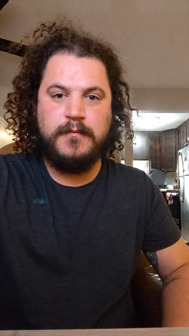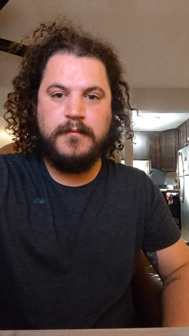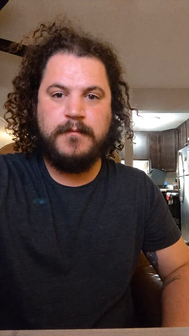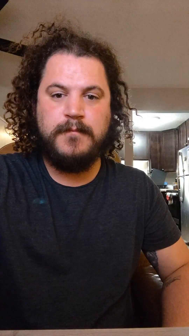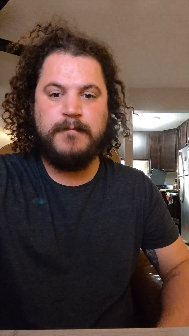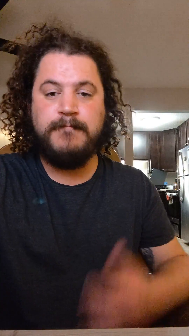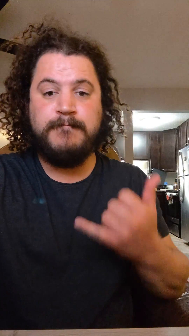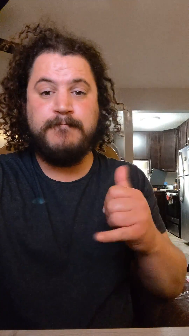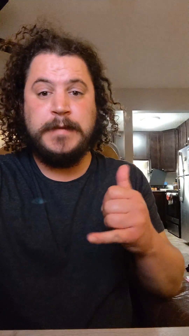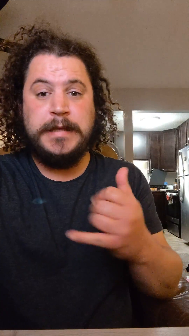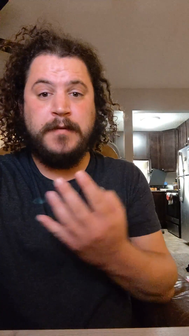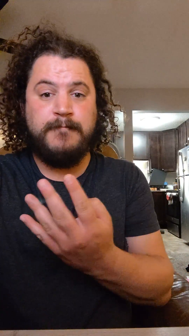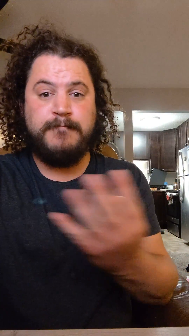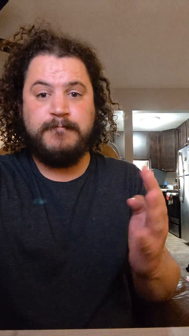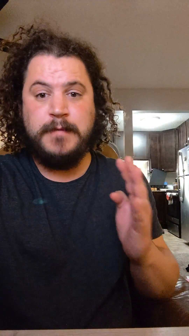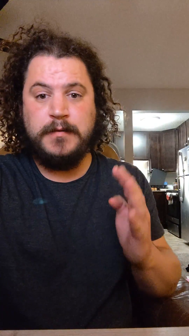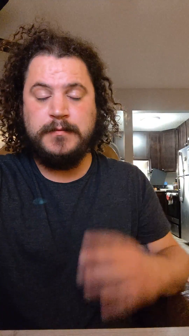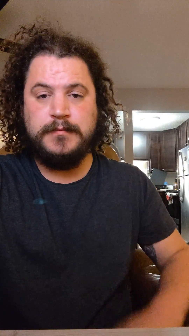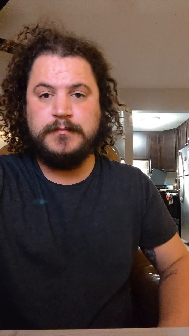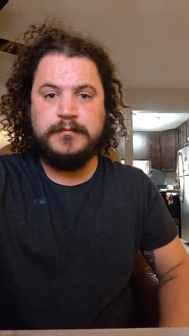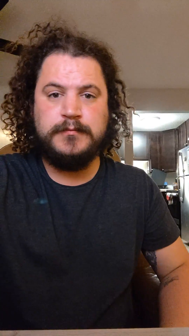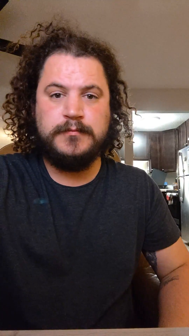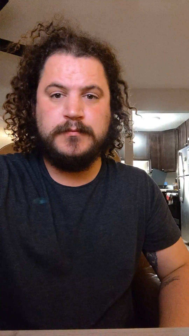playpen